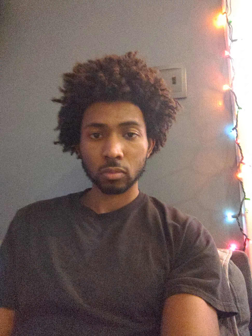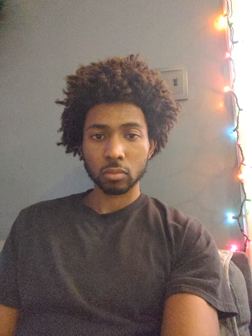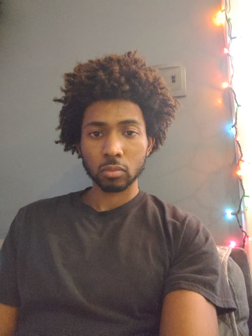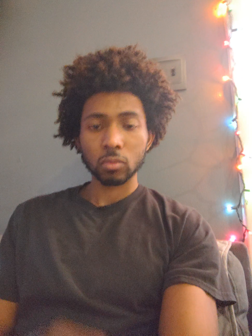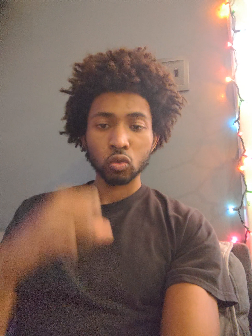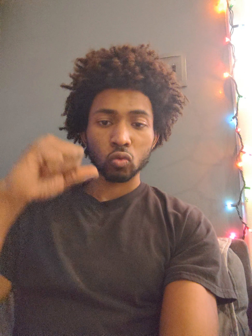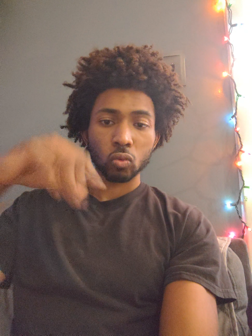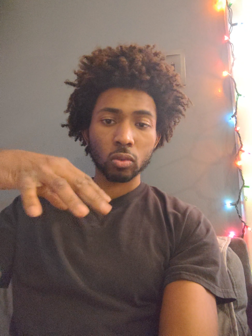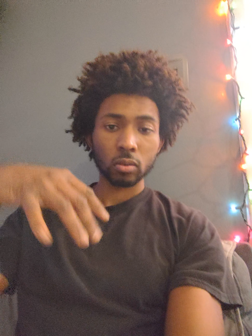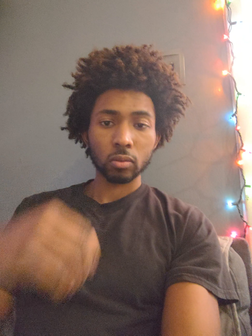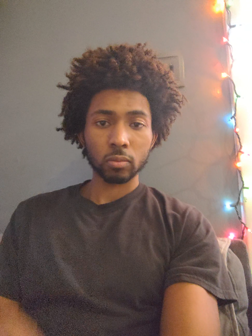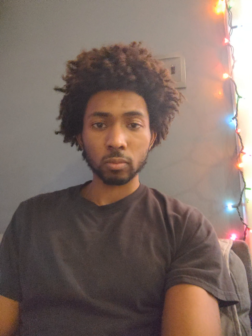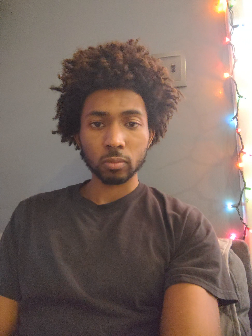drop